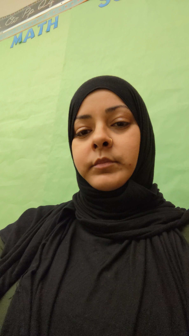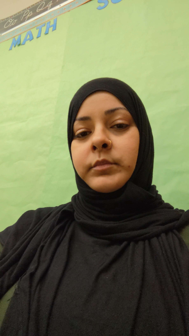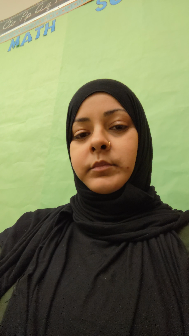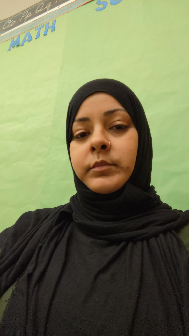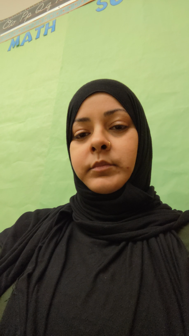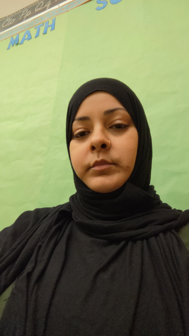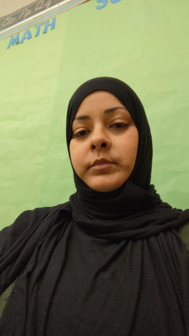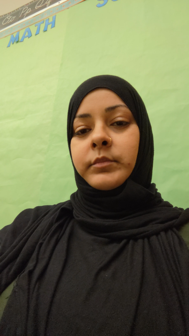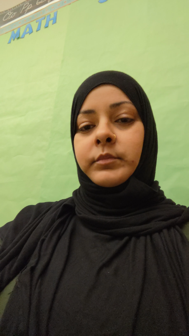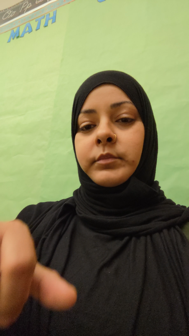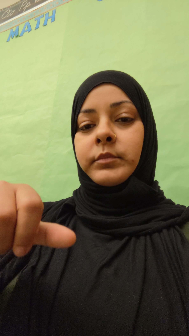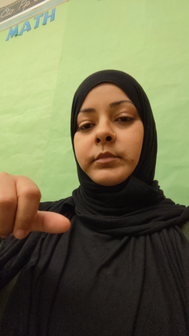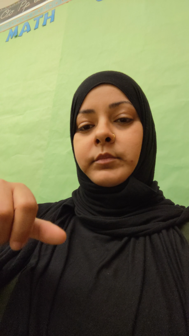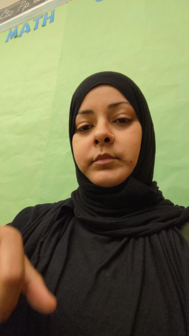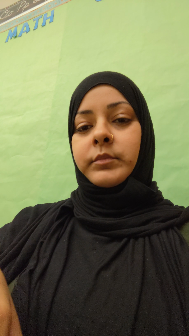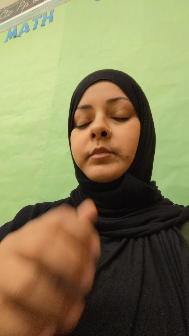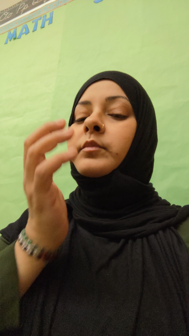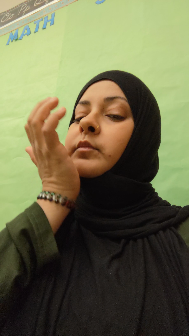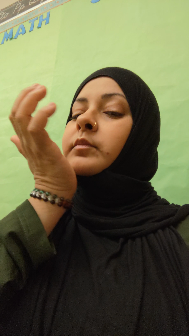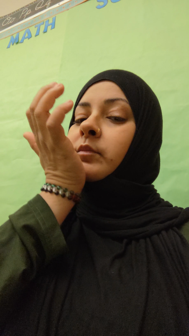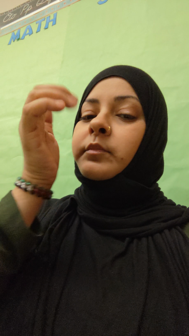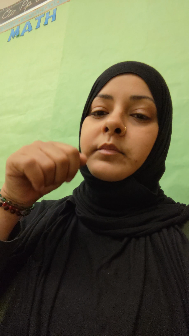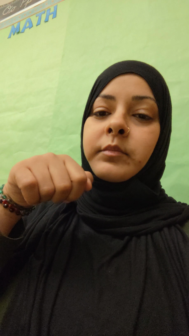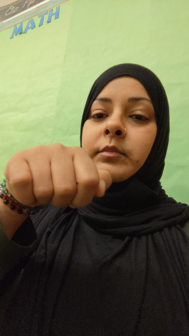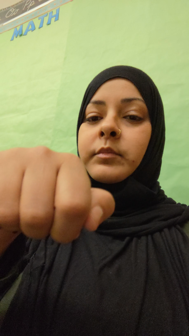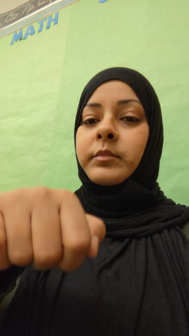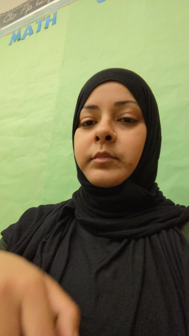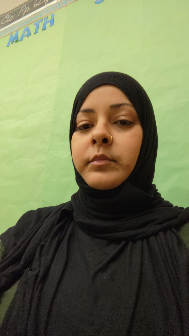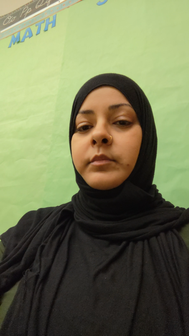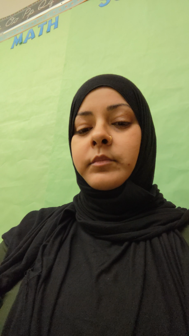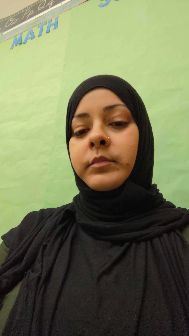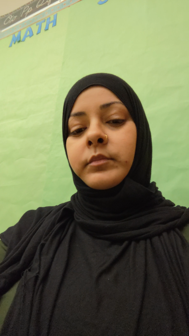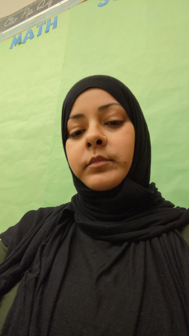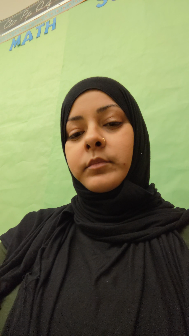lawn mower